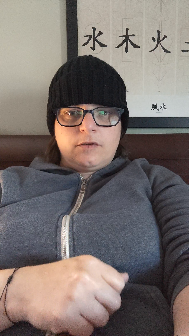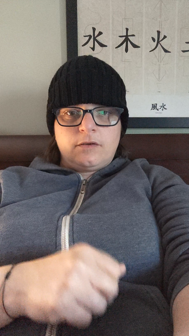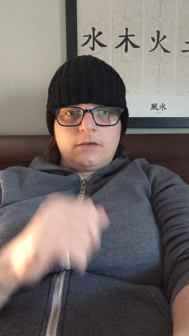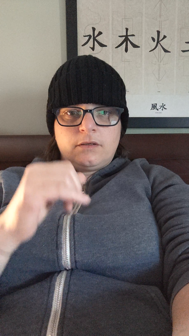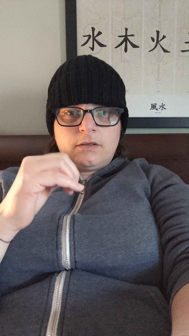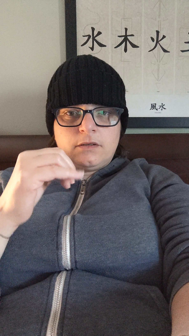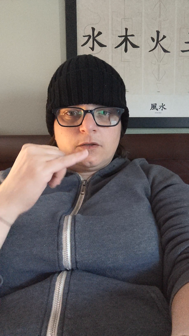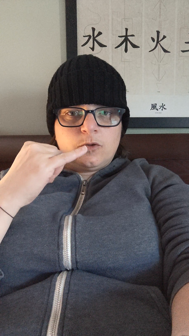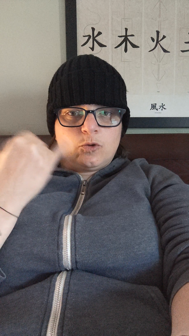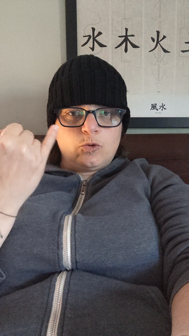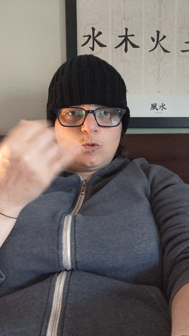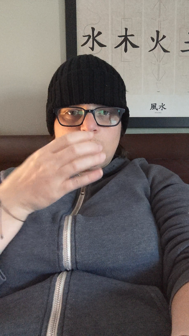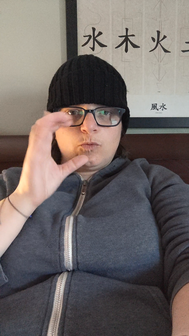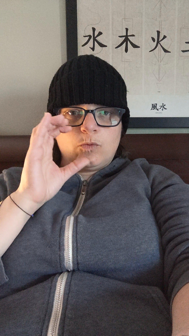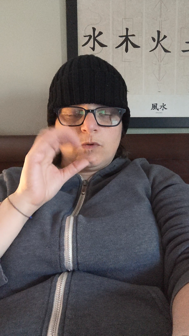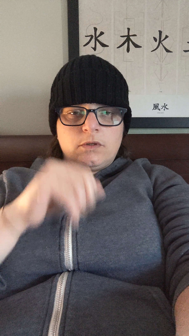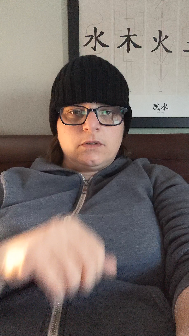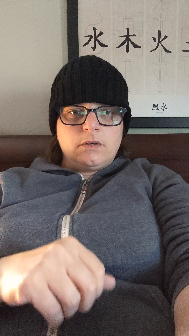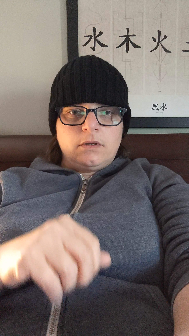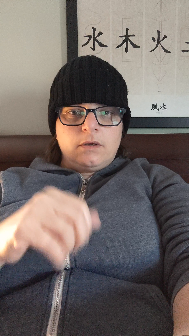juice